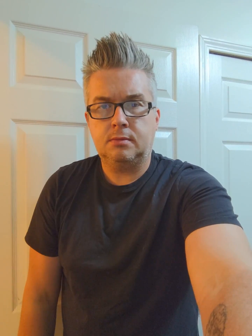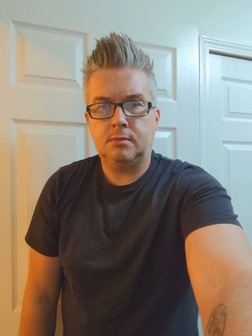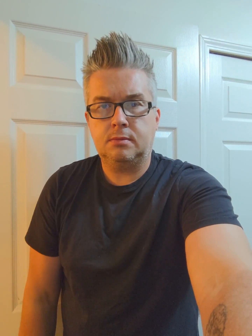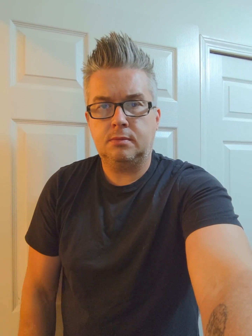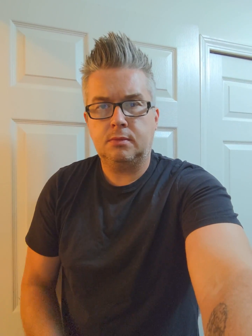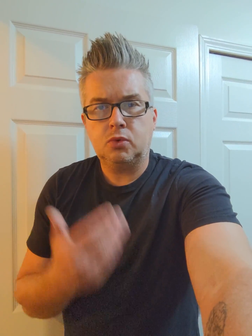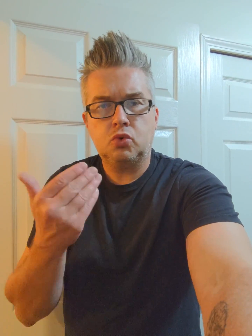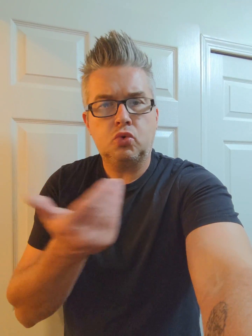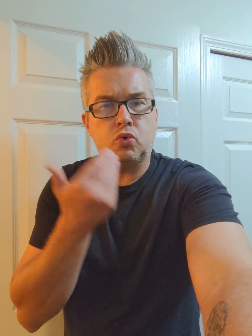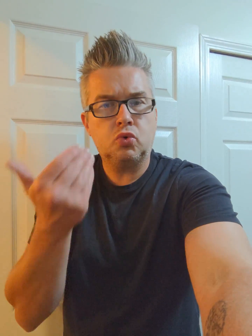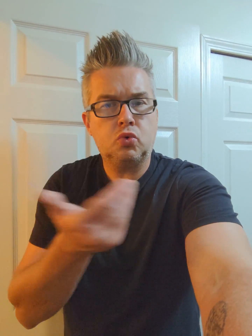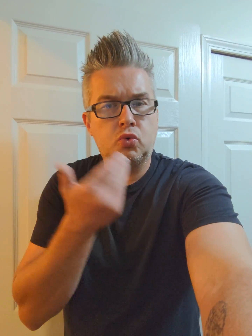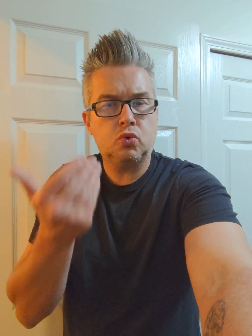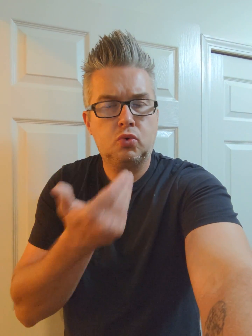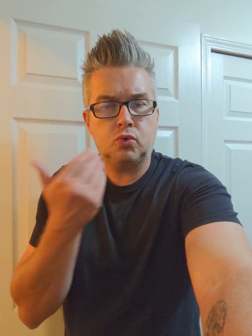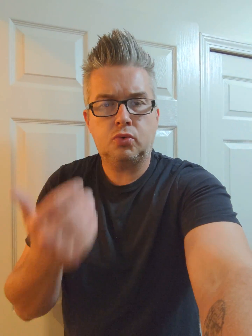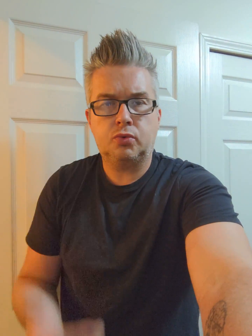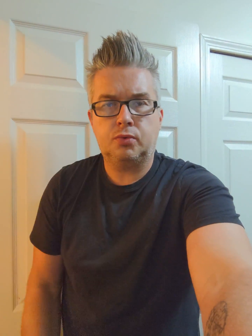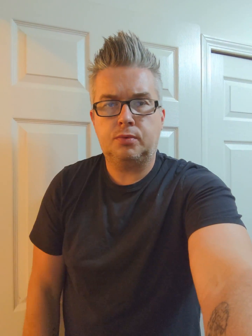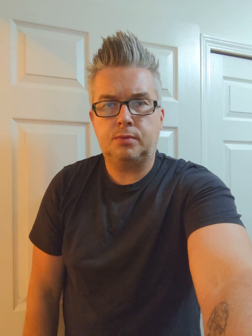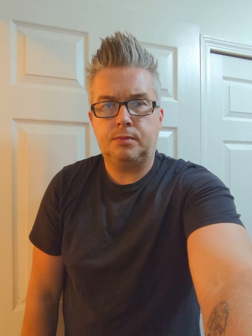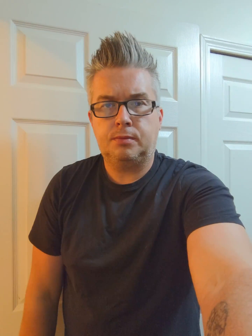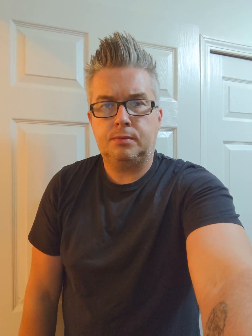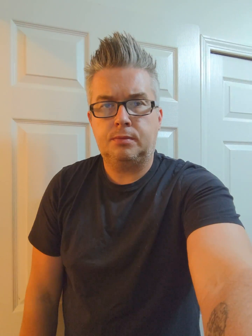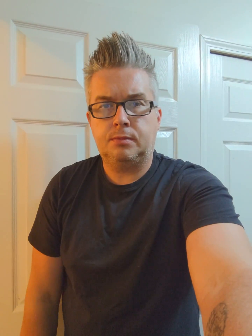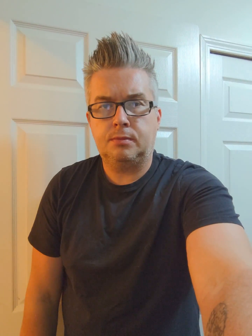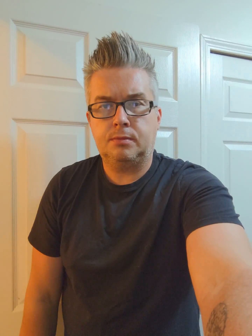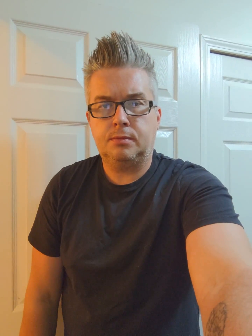new